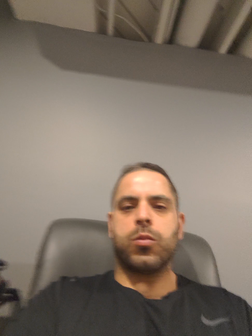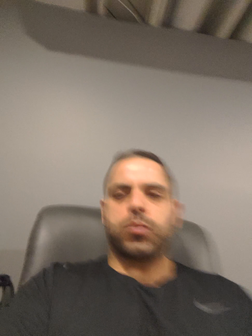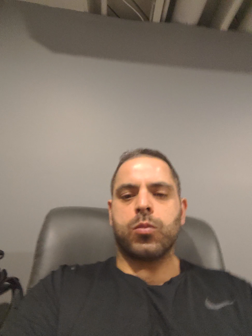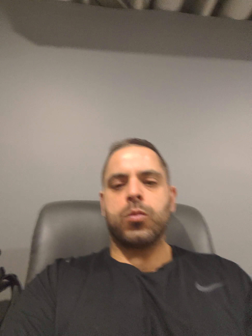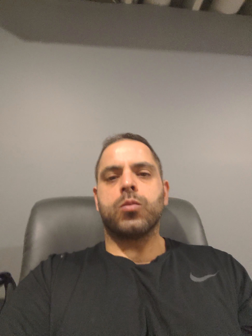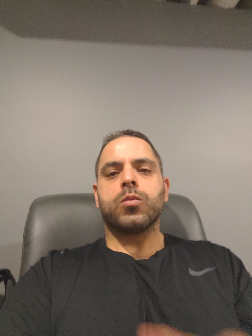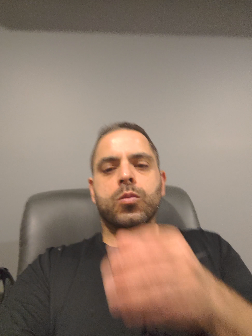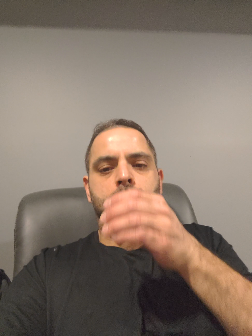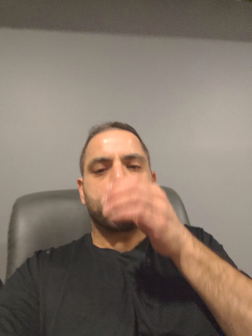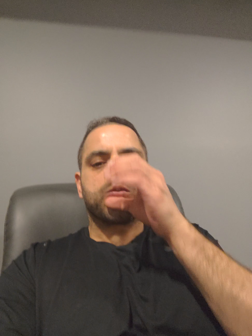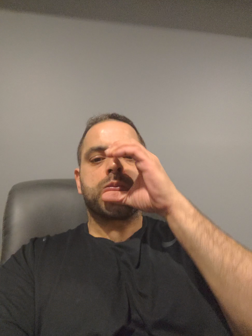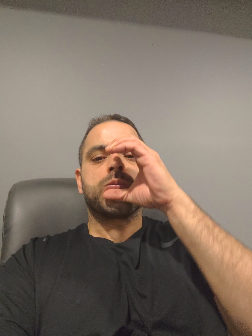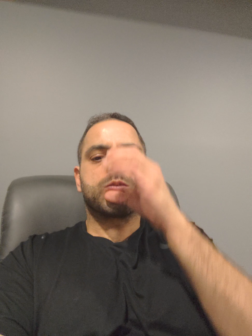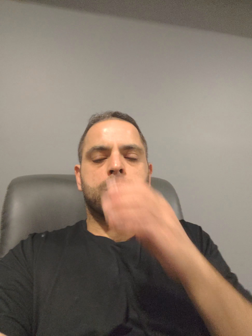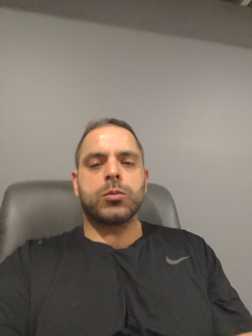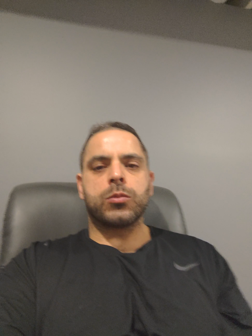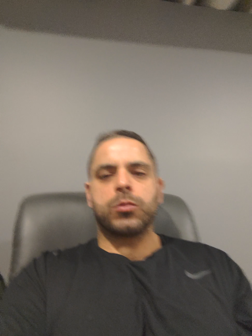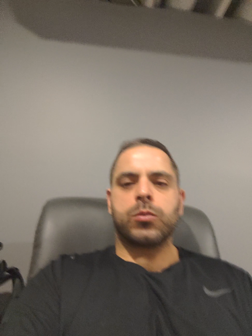drink